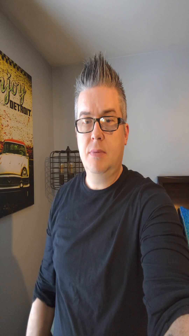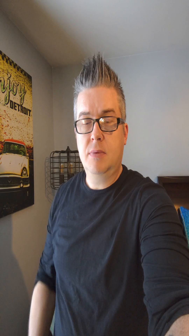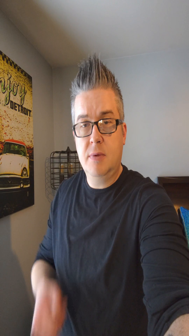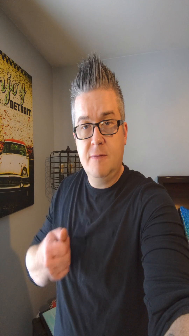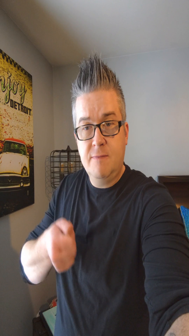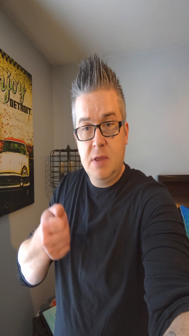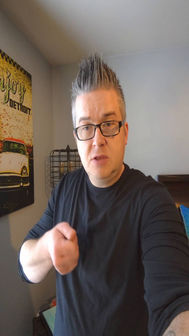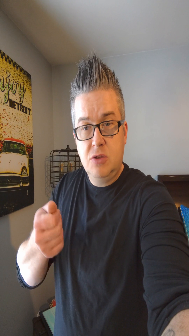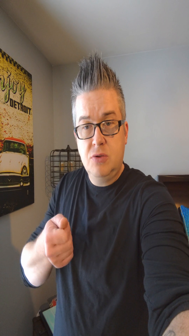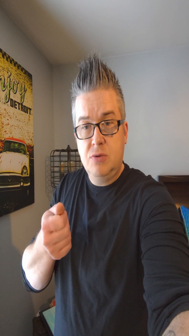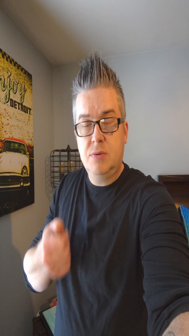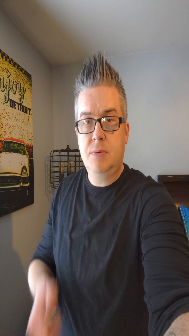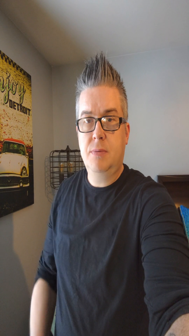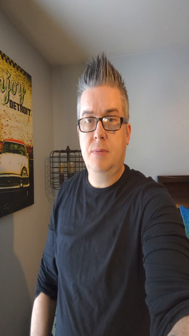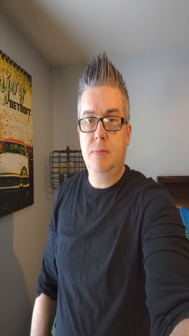vacuum